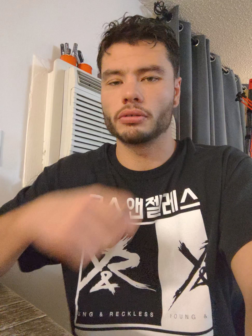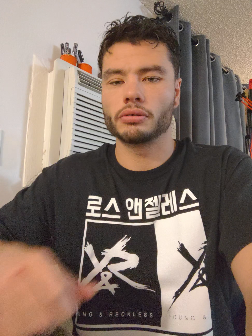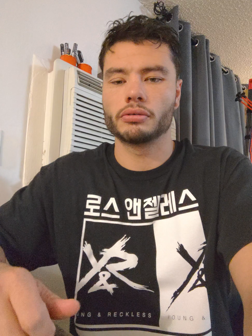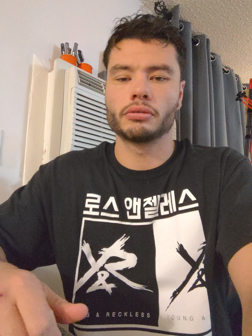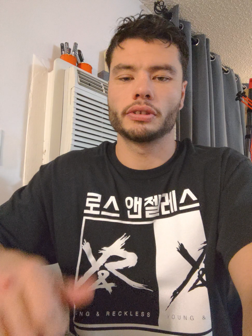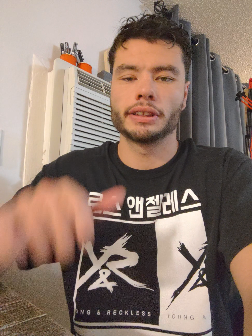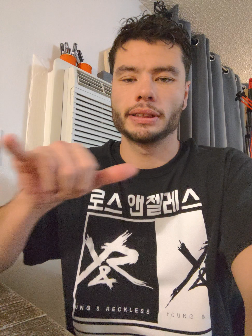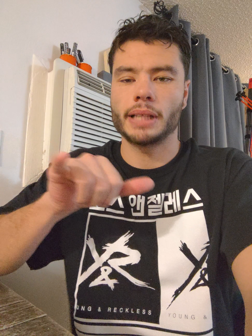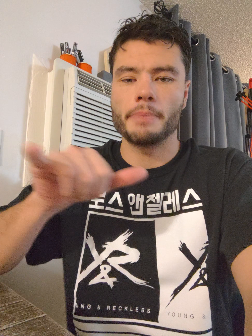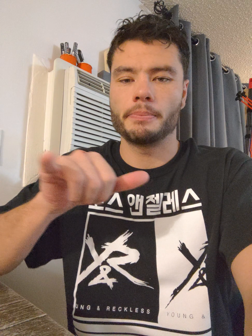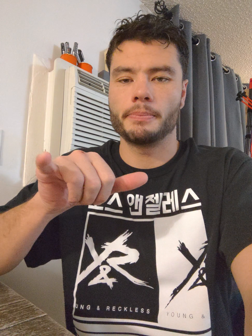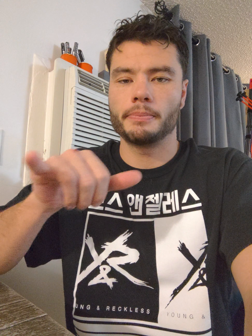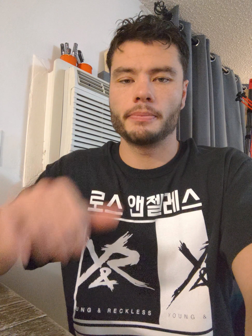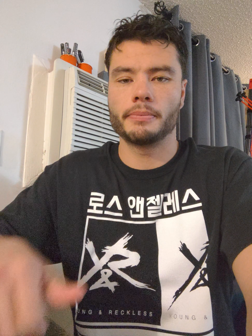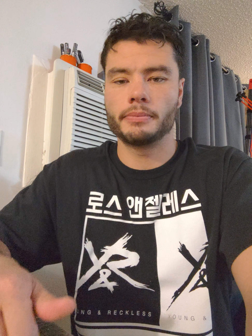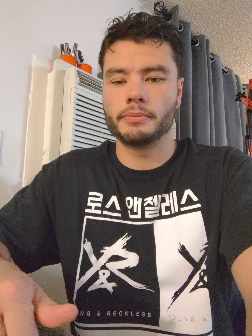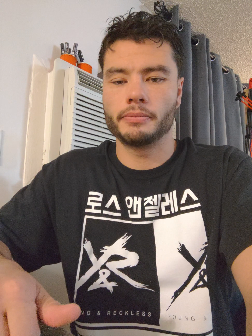same